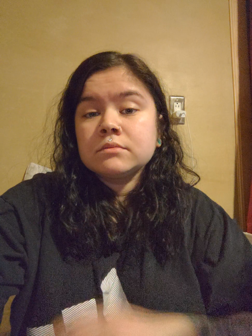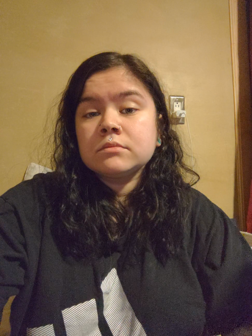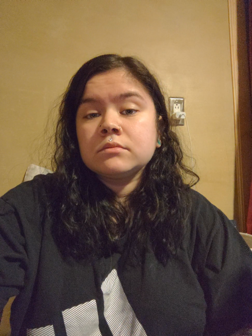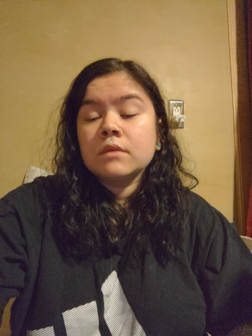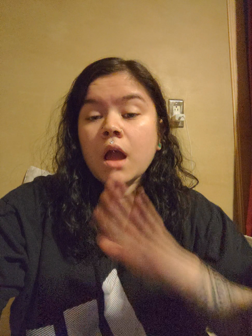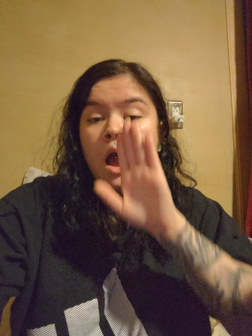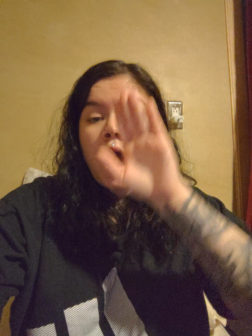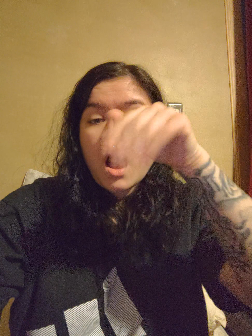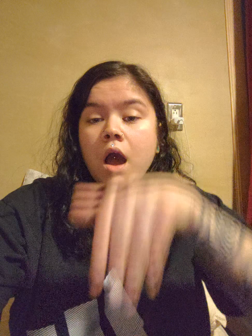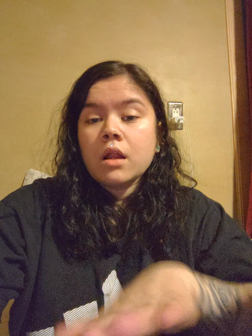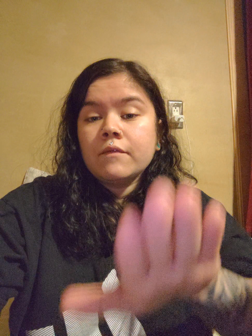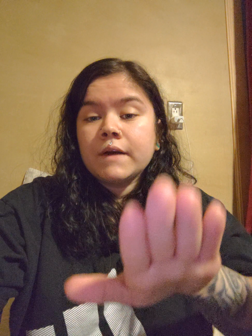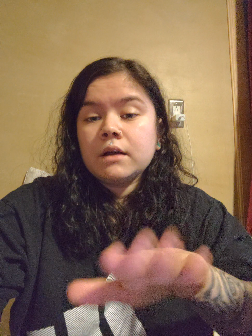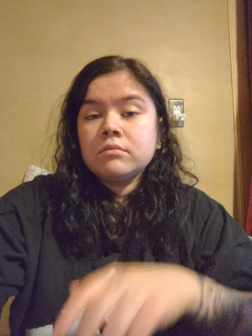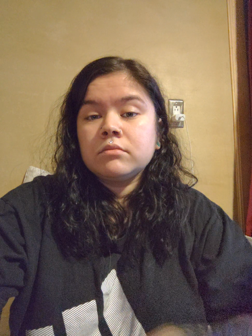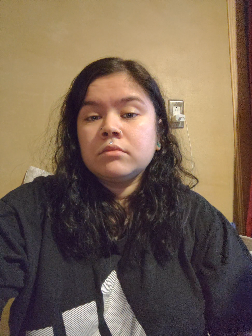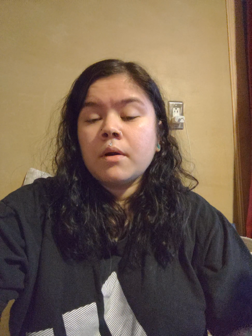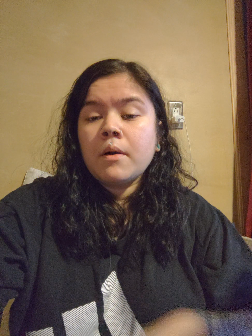elephant